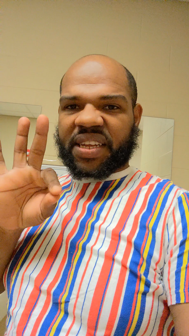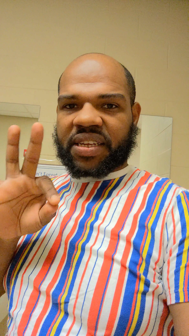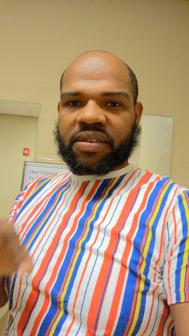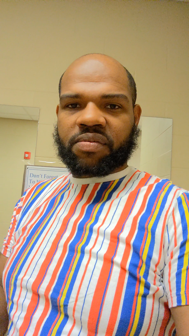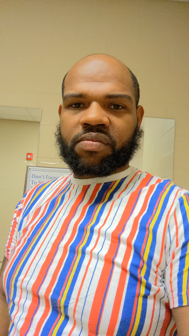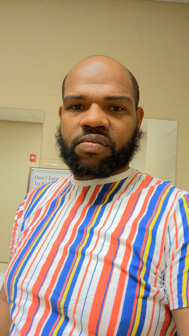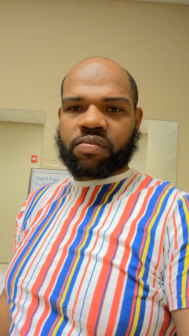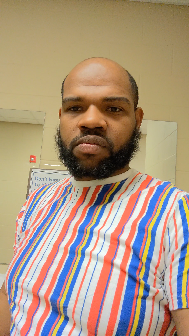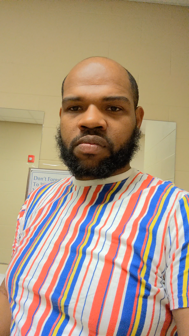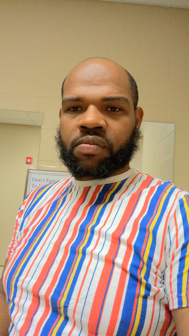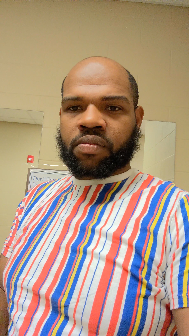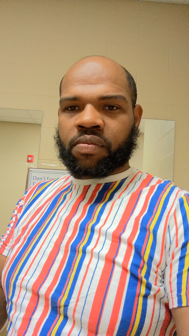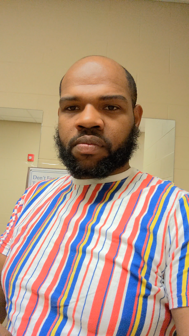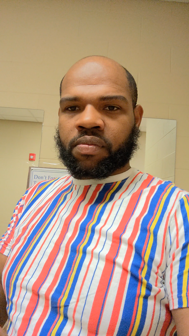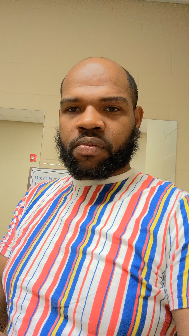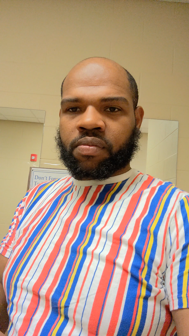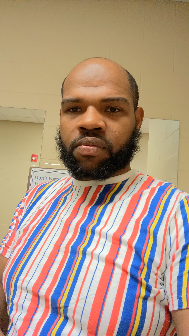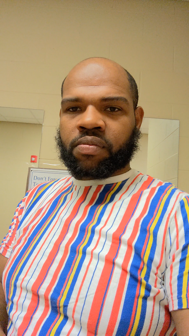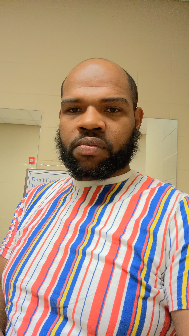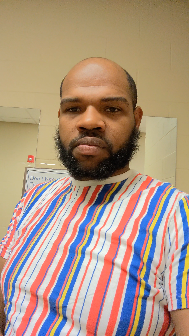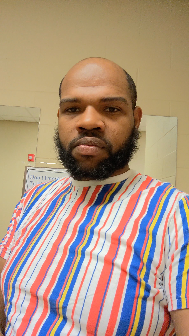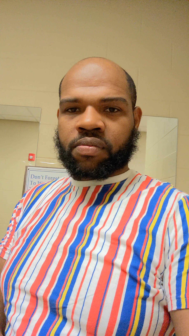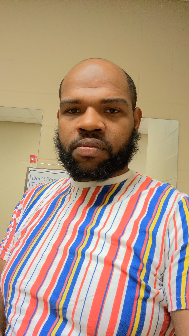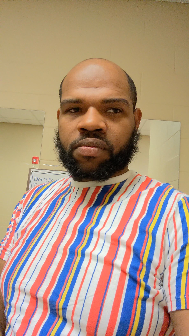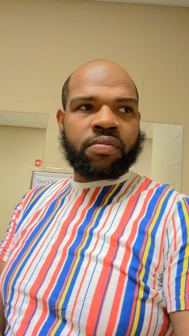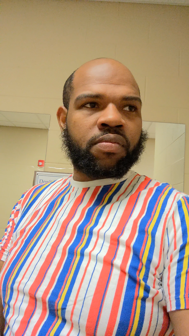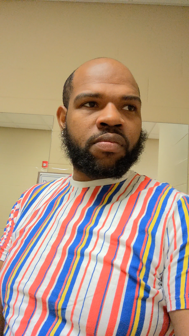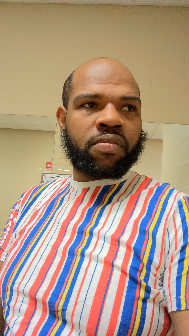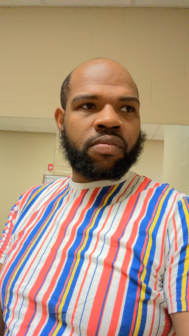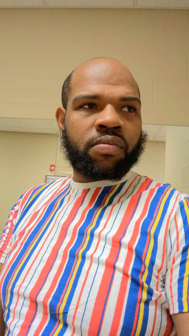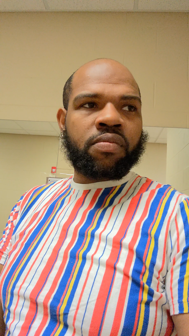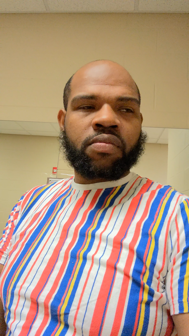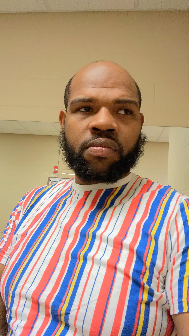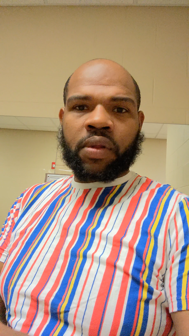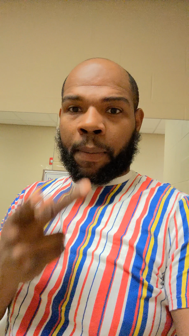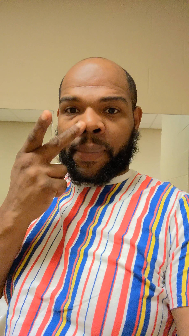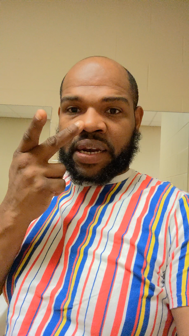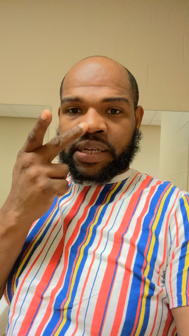penis